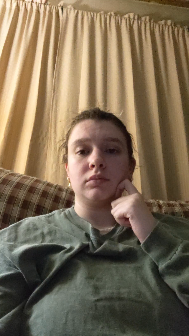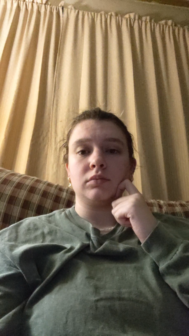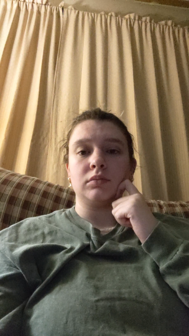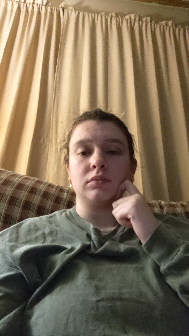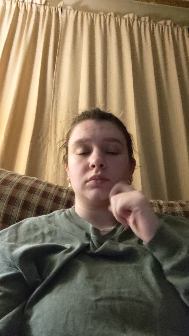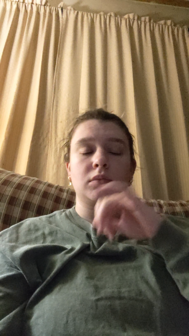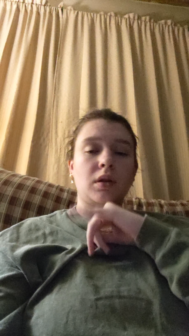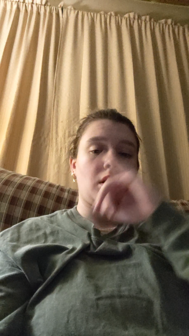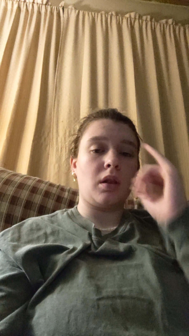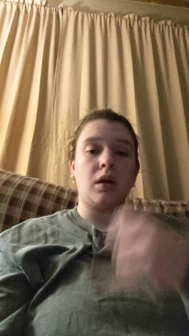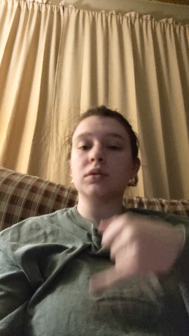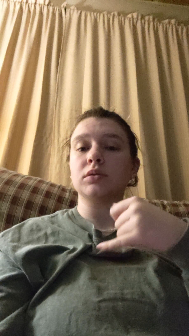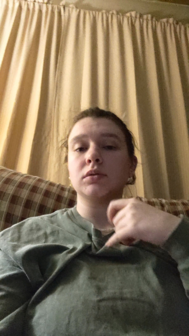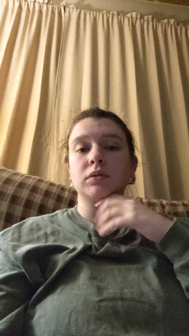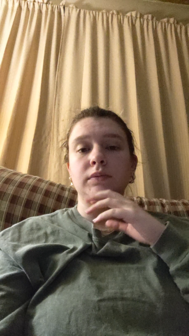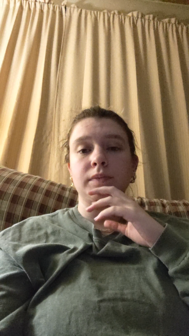last